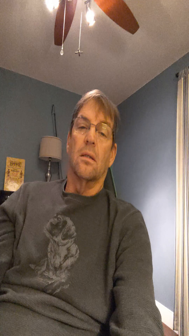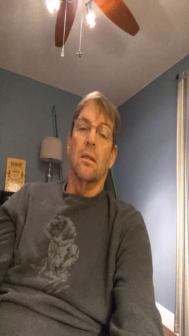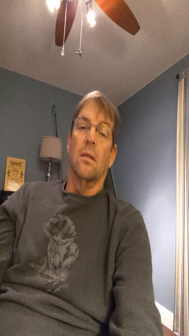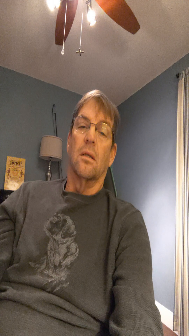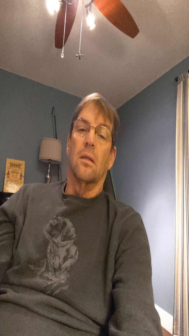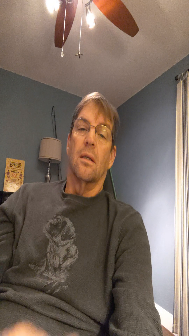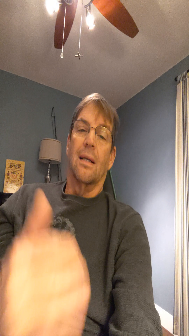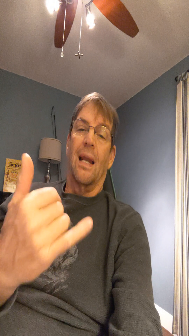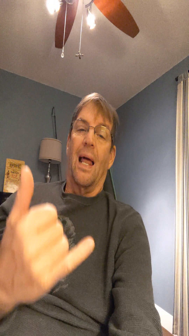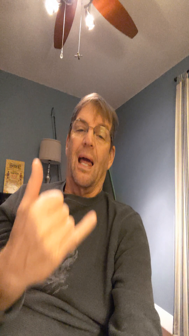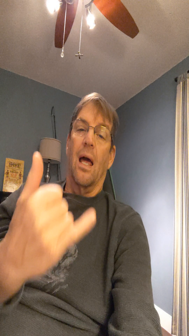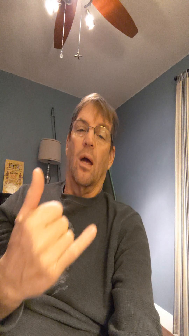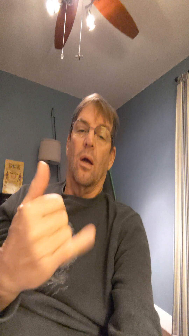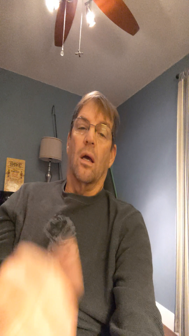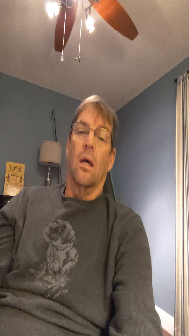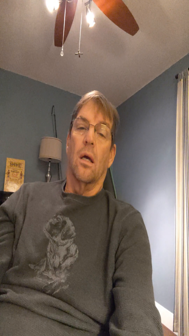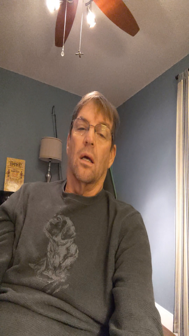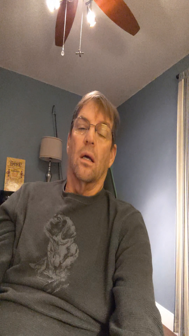now